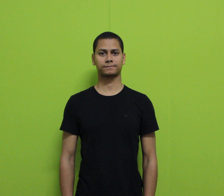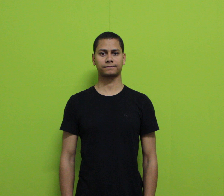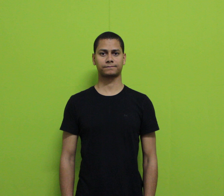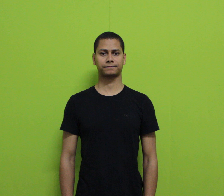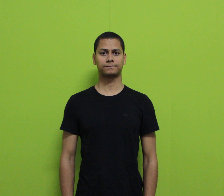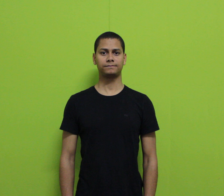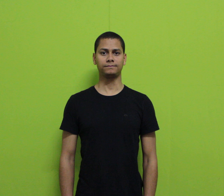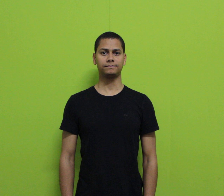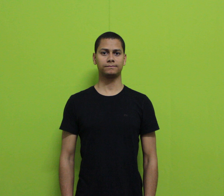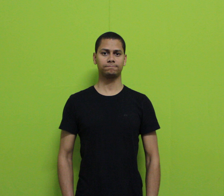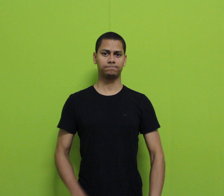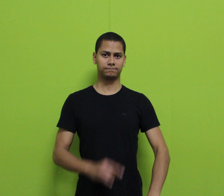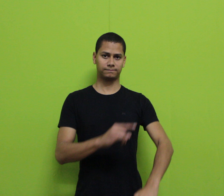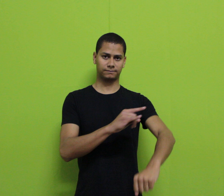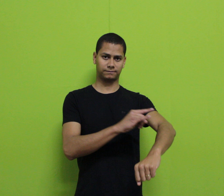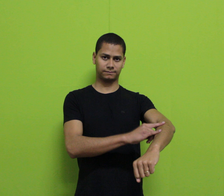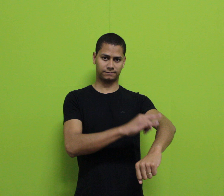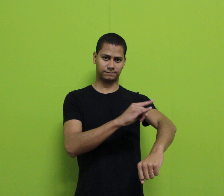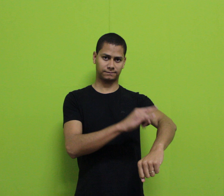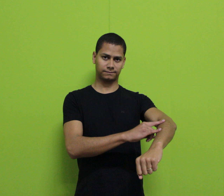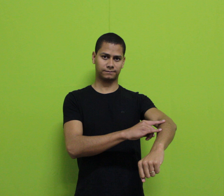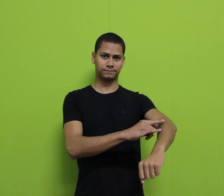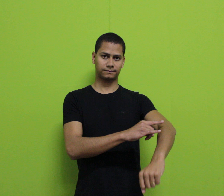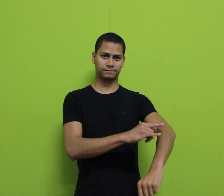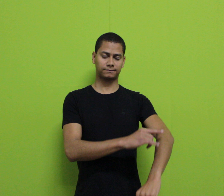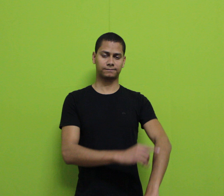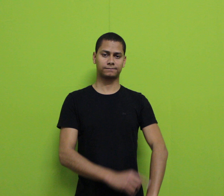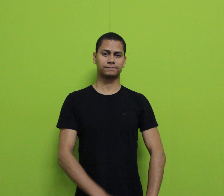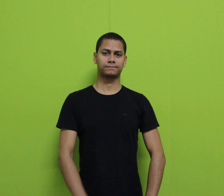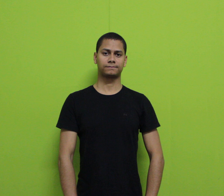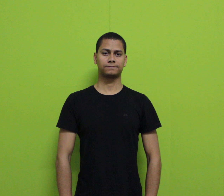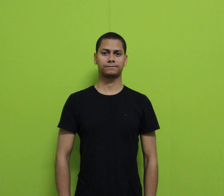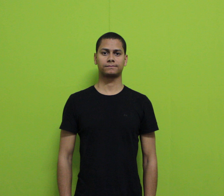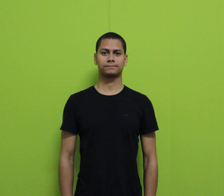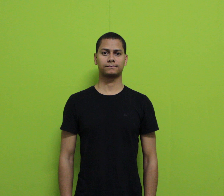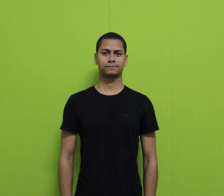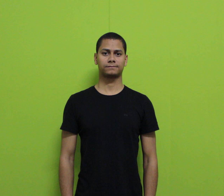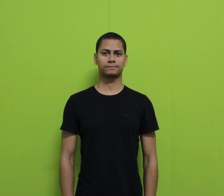banheiro